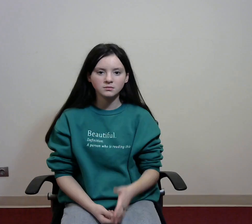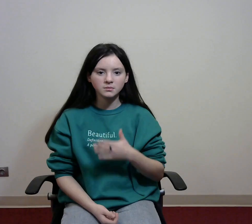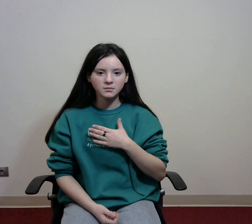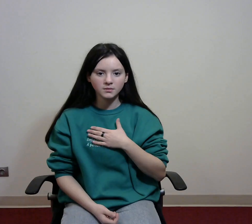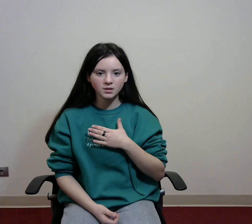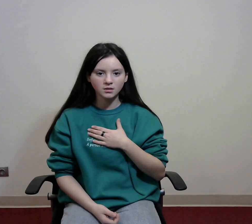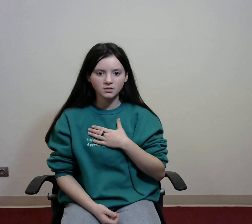mən